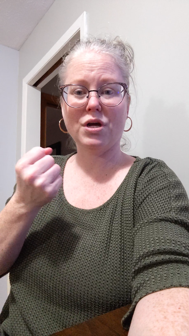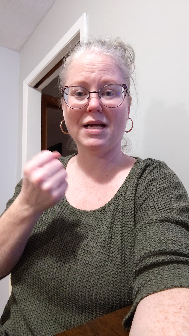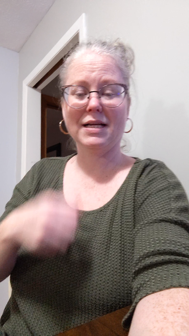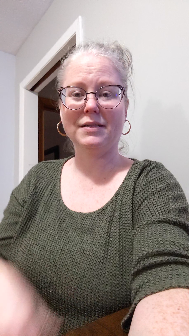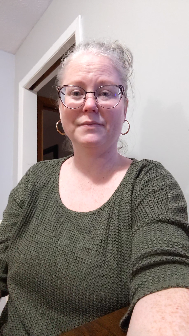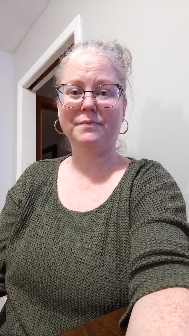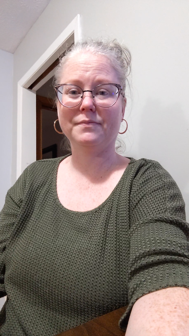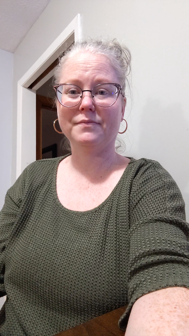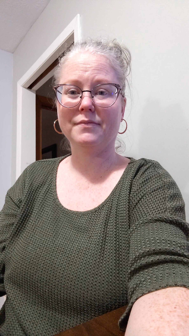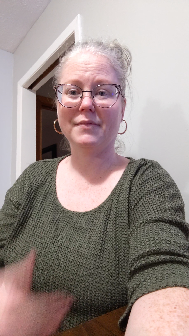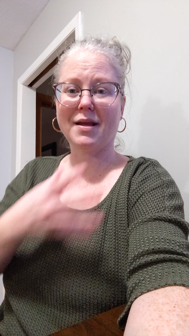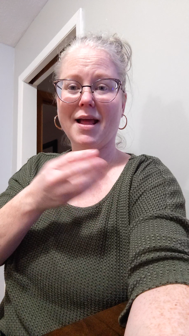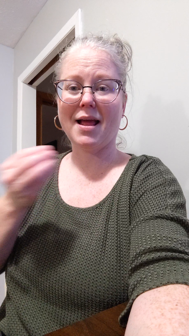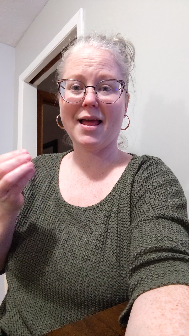and